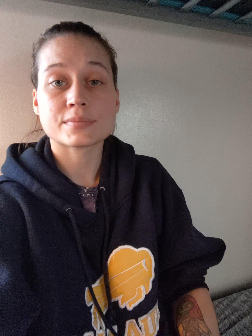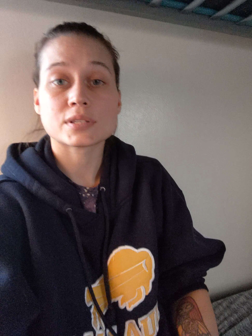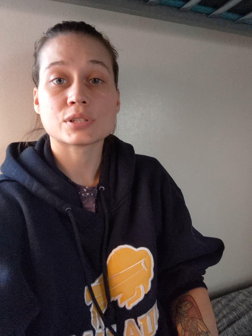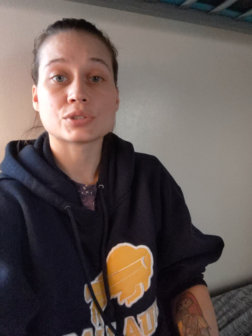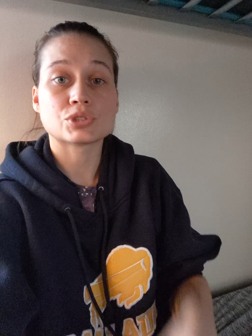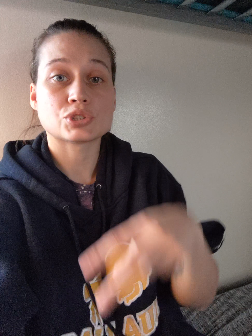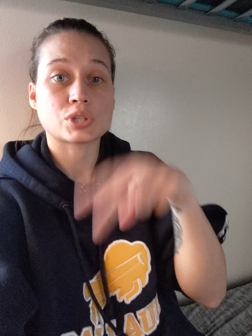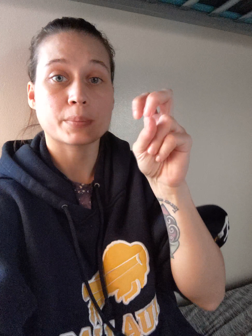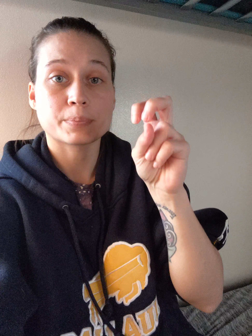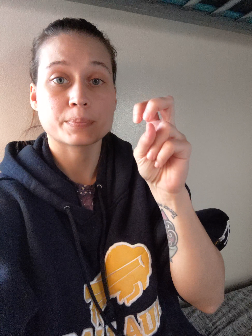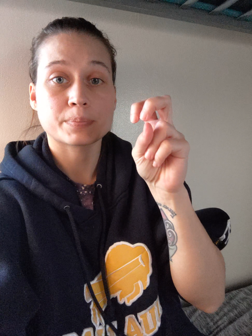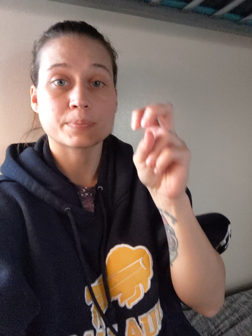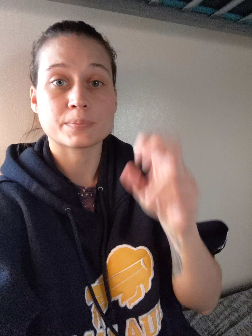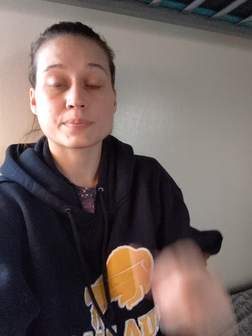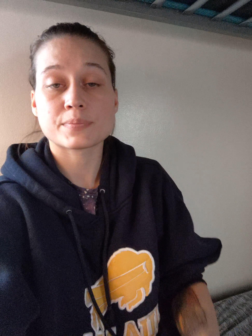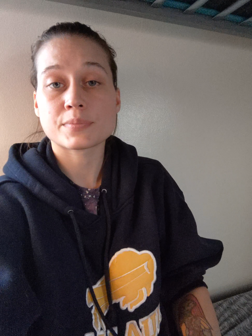jump